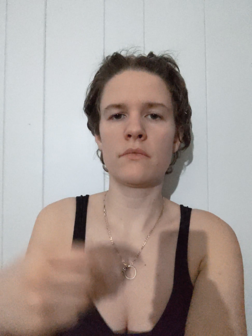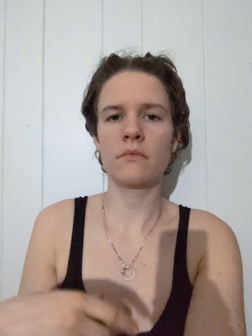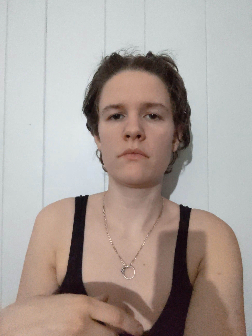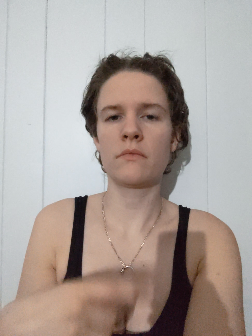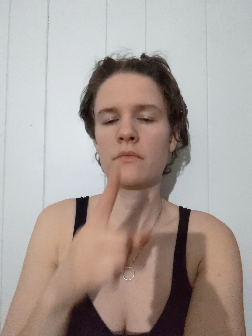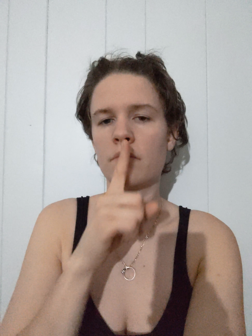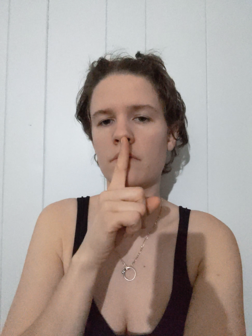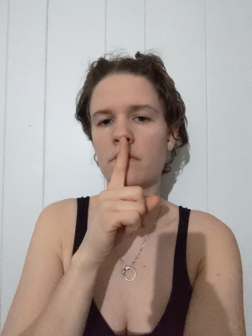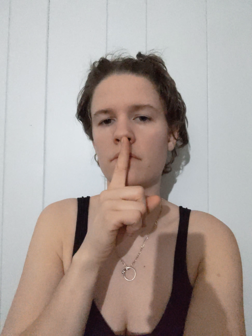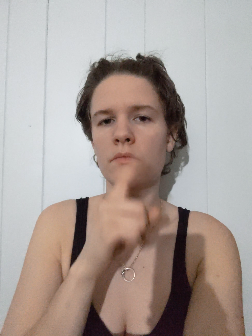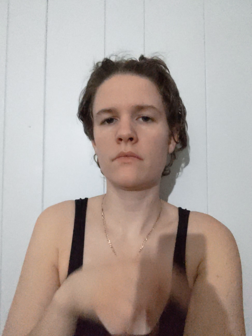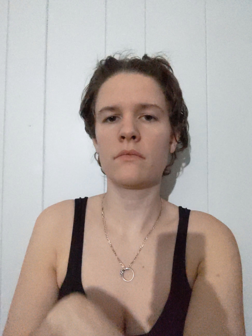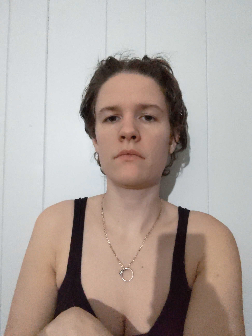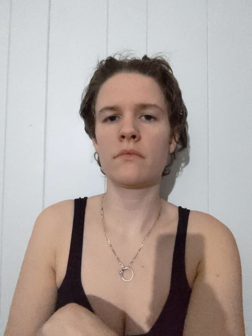shhh